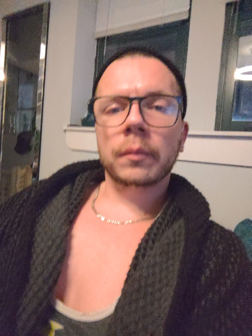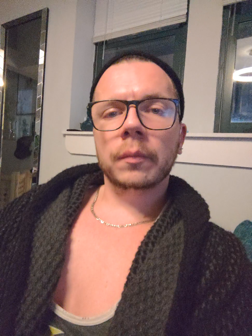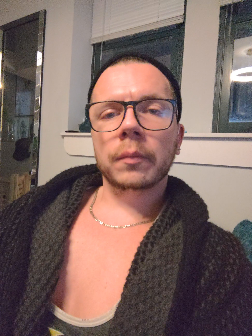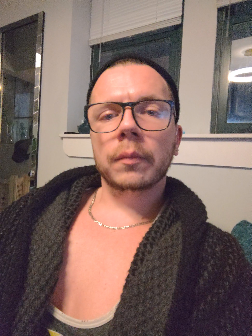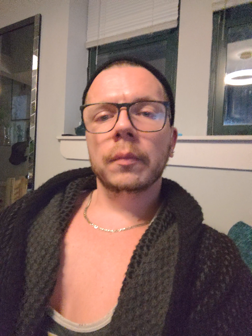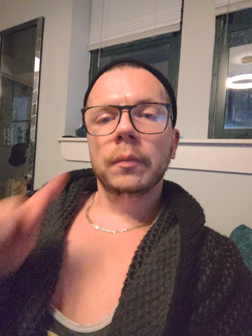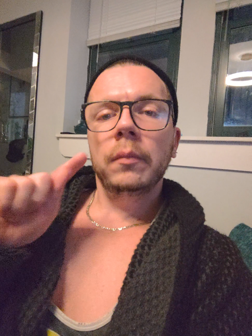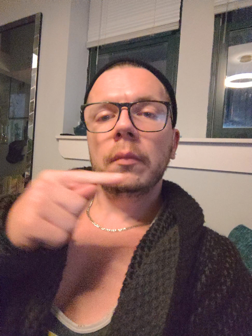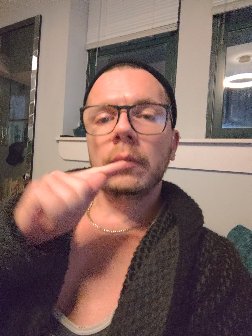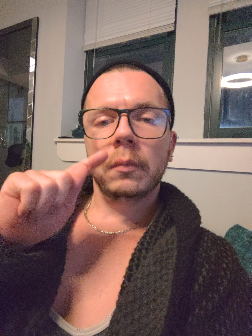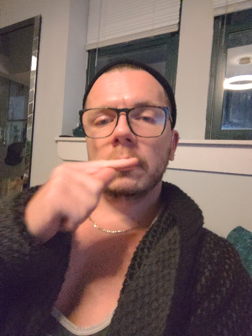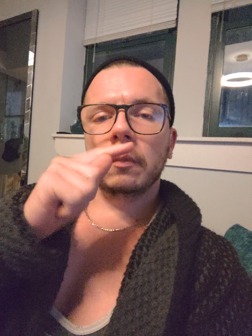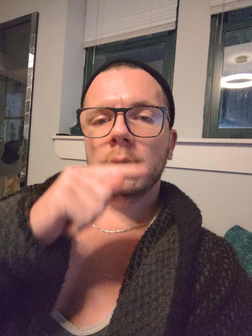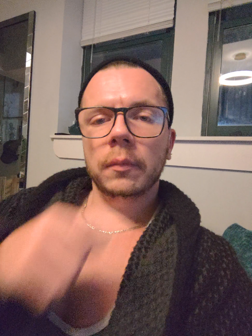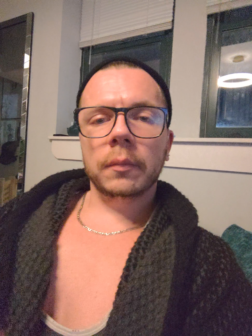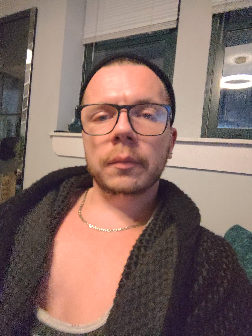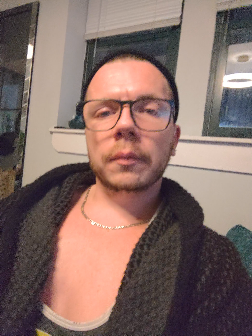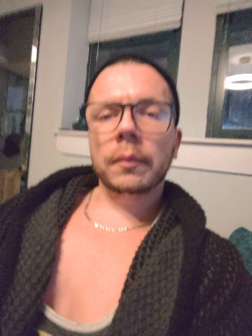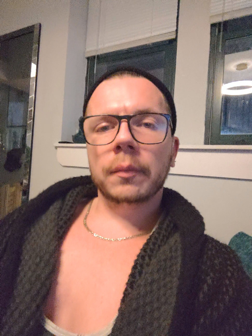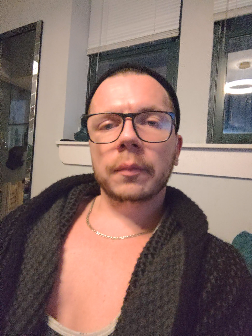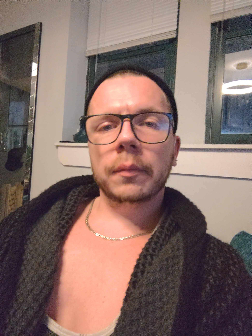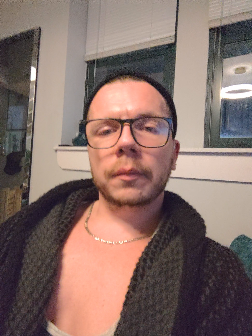toothbrush